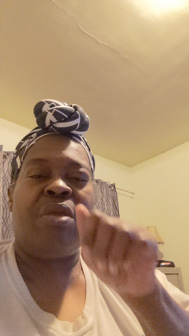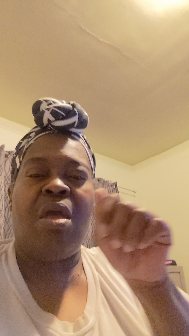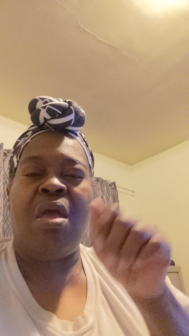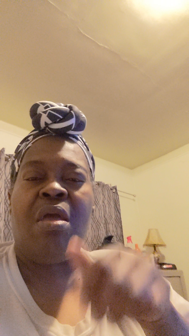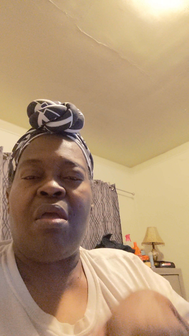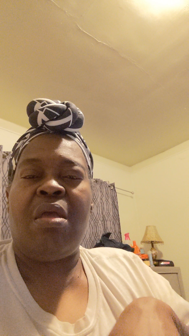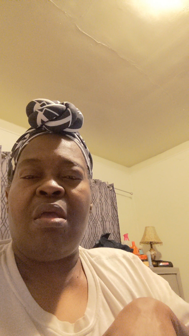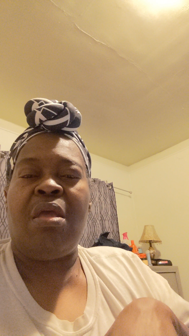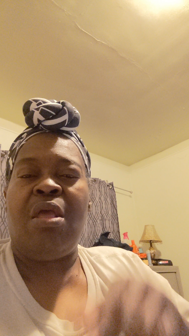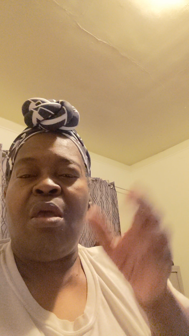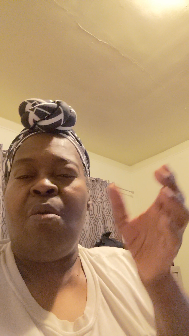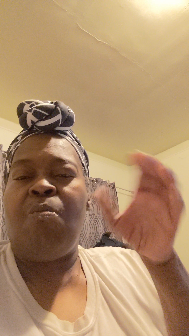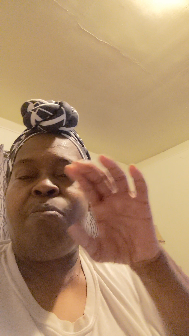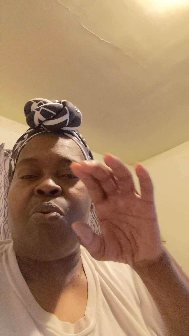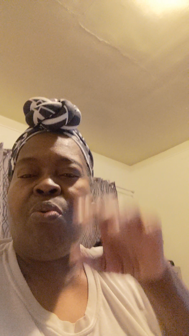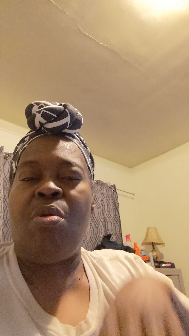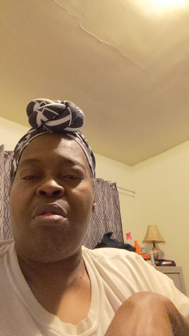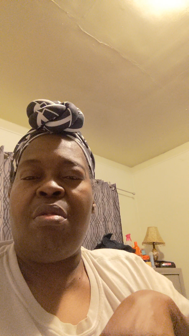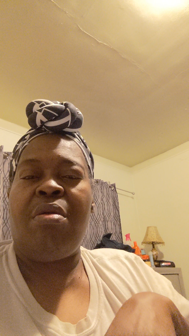pour